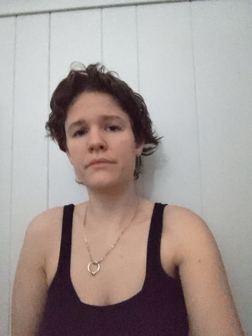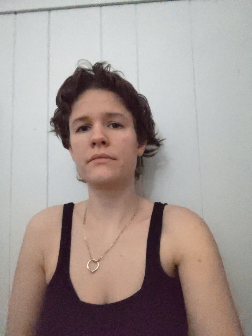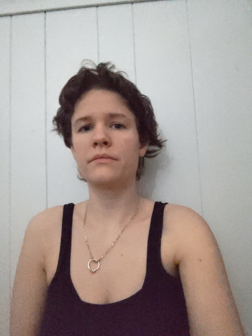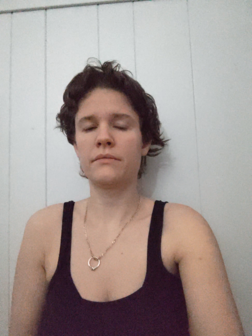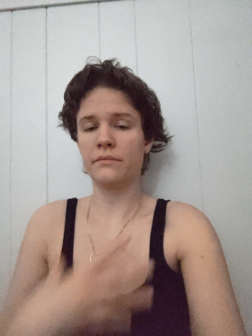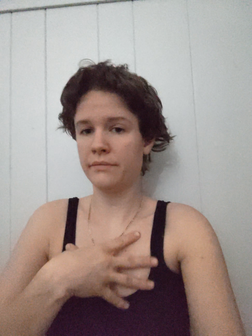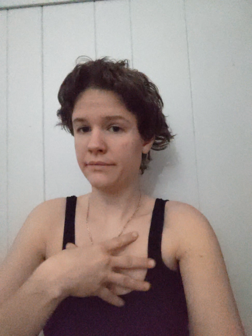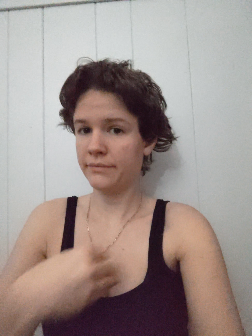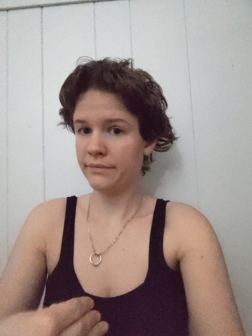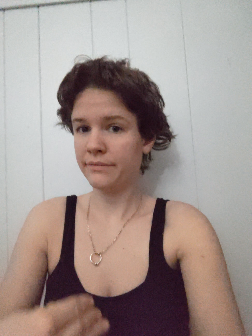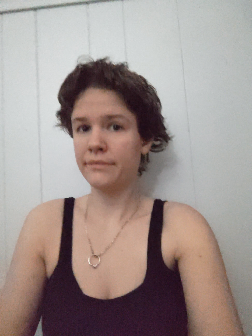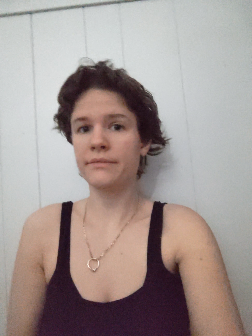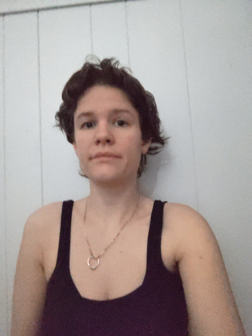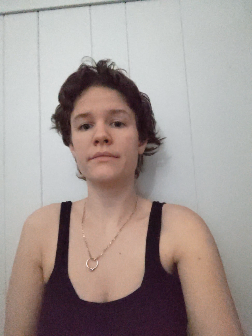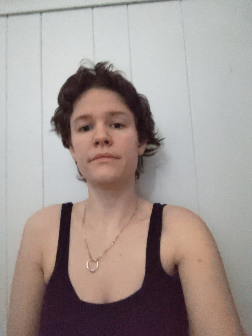white